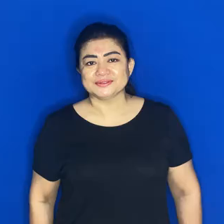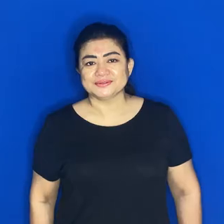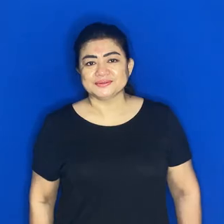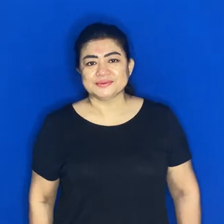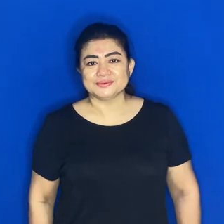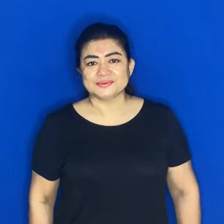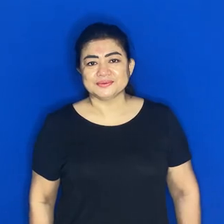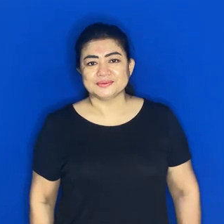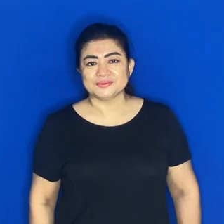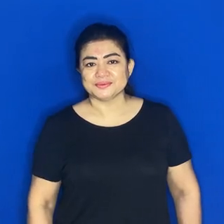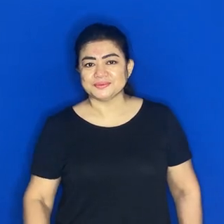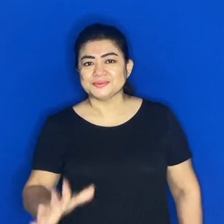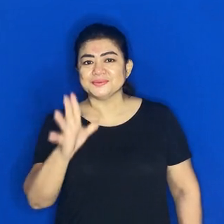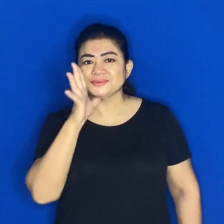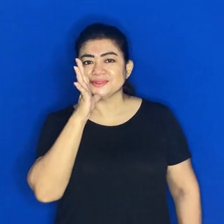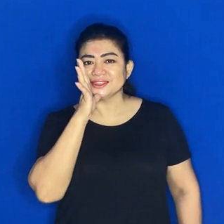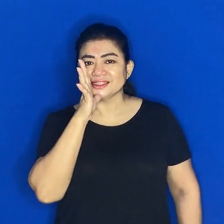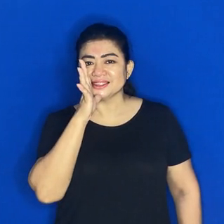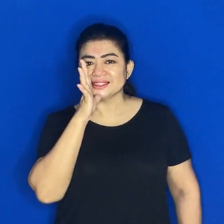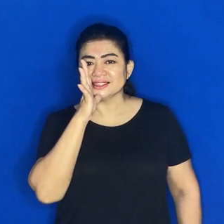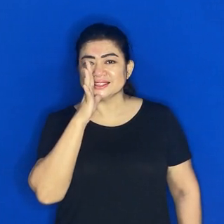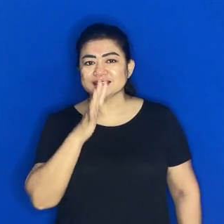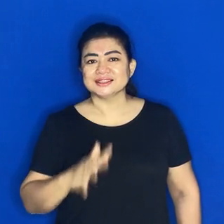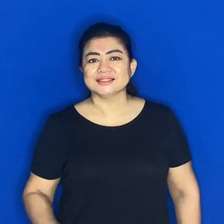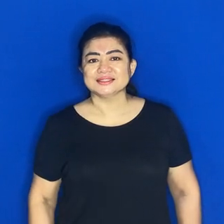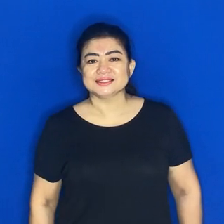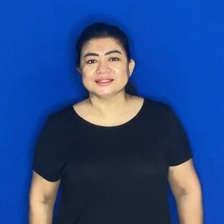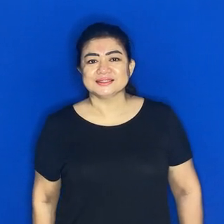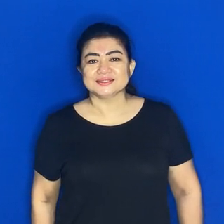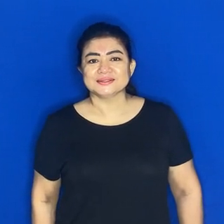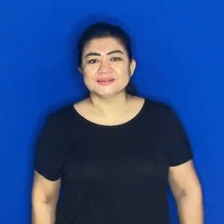mother